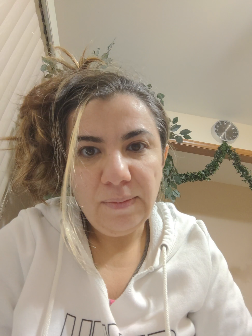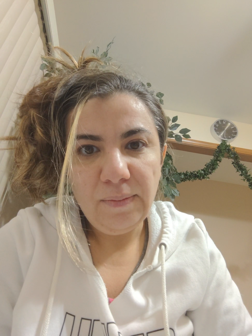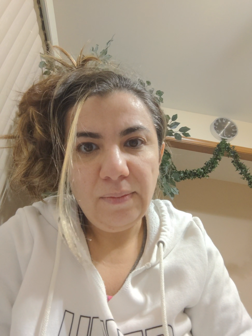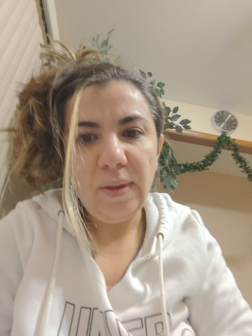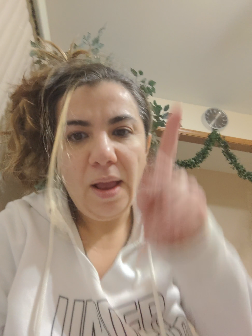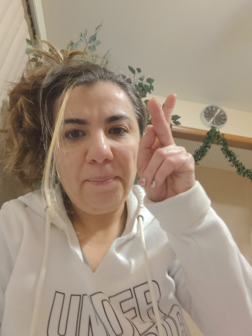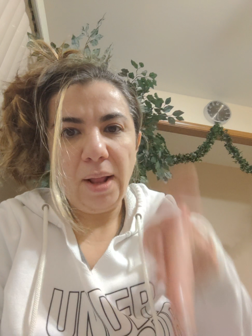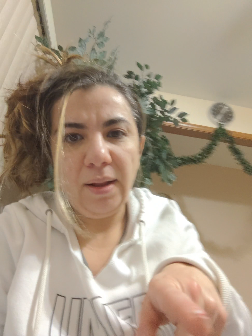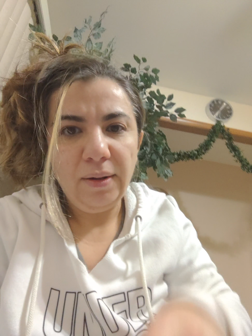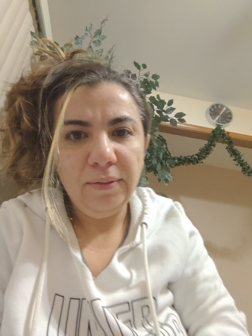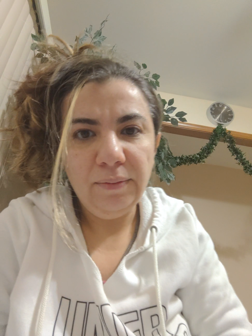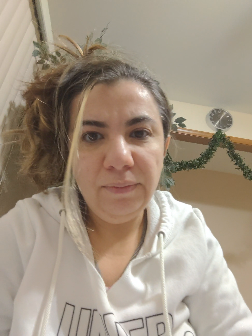person